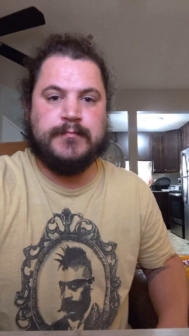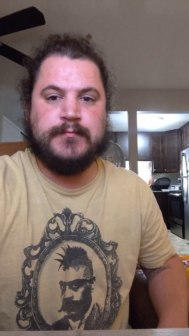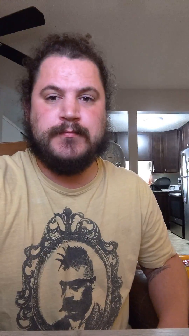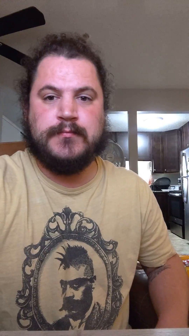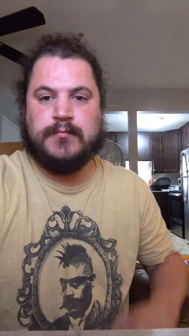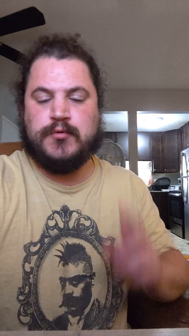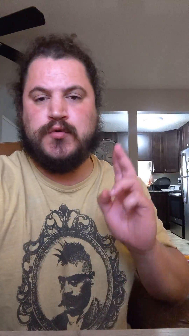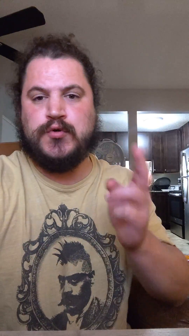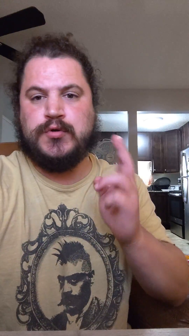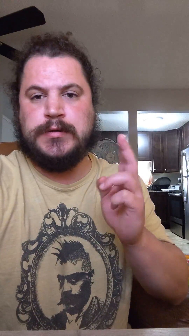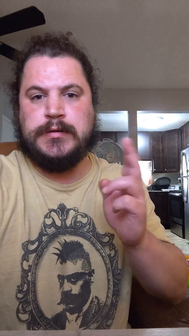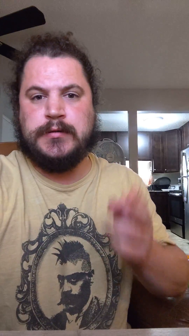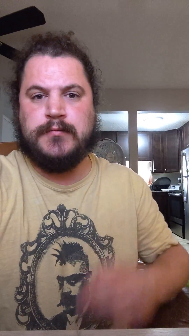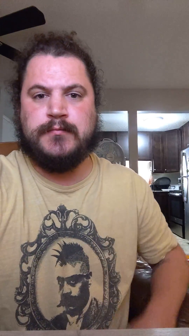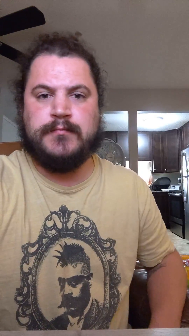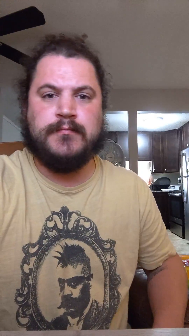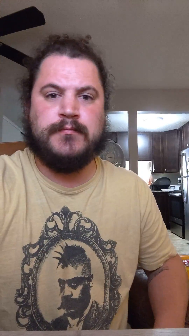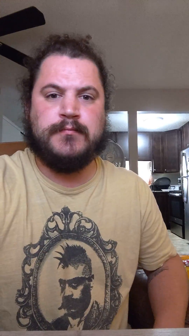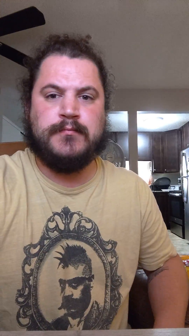hurry